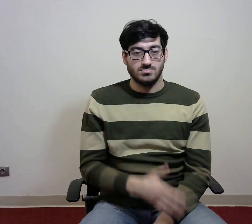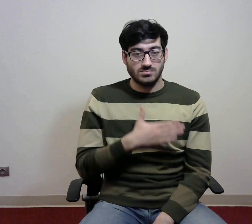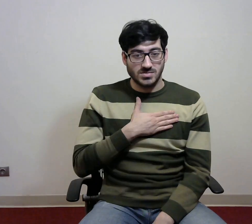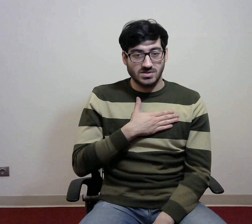mən